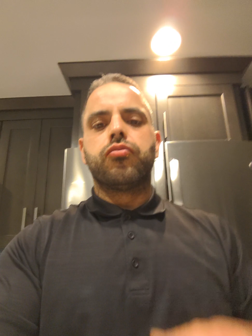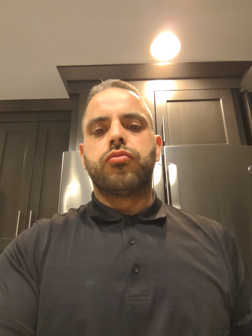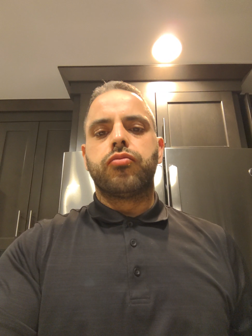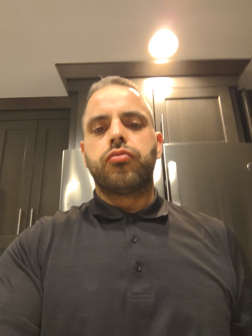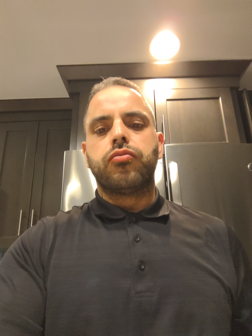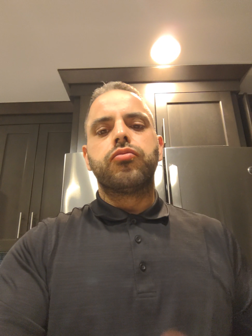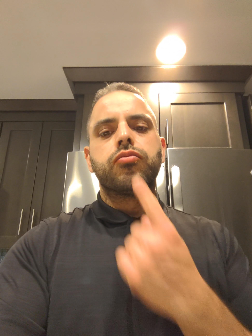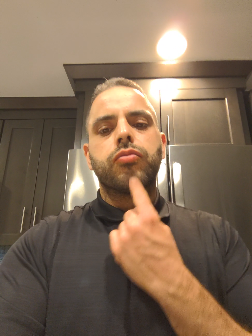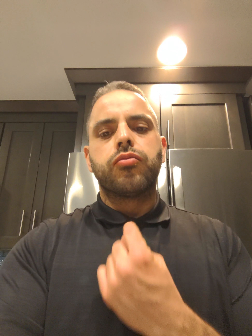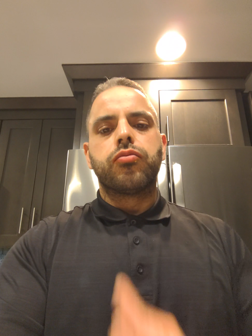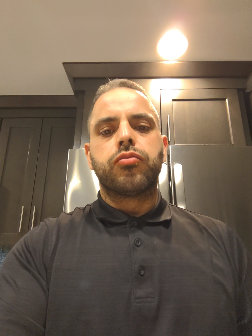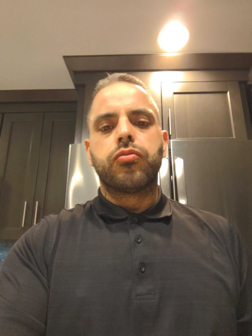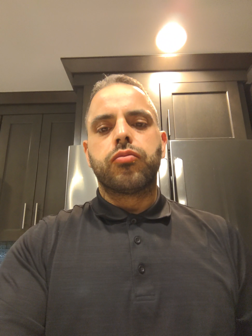red